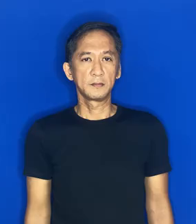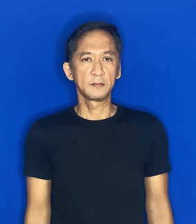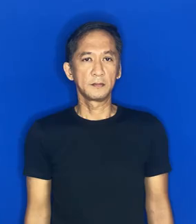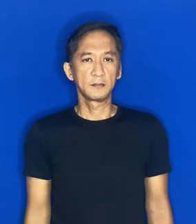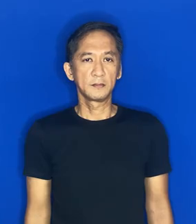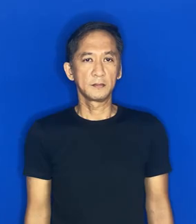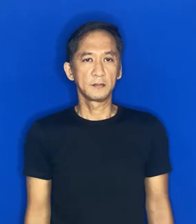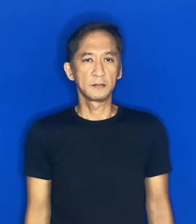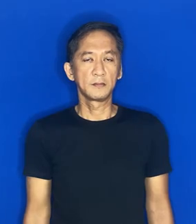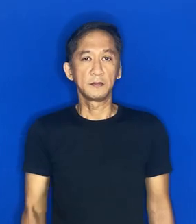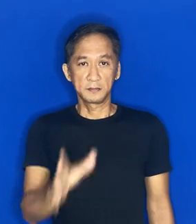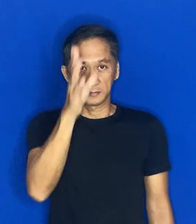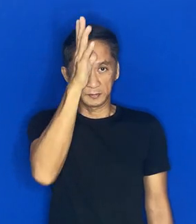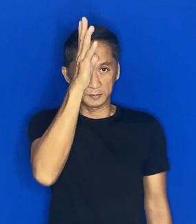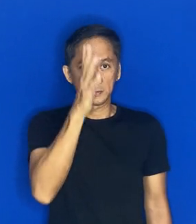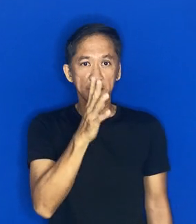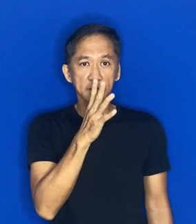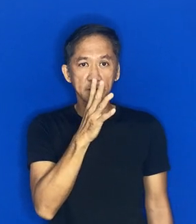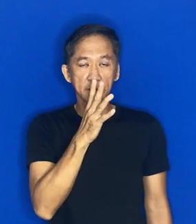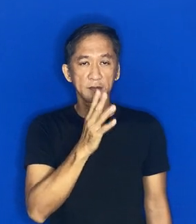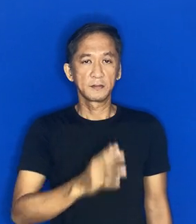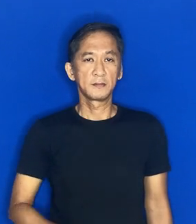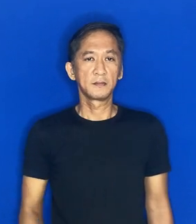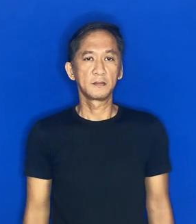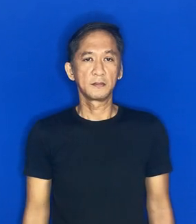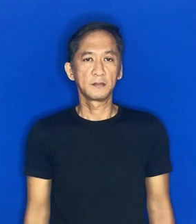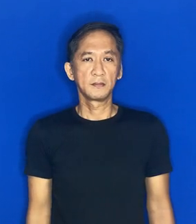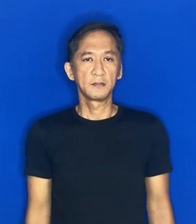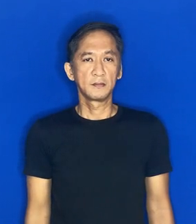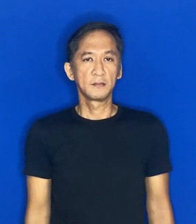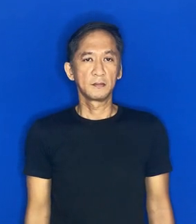parents